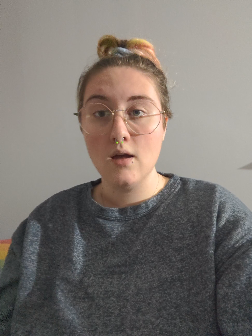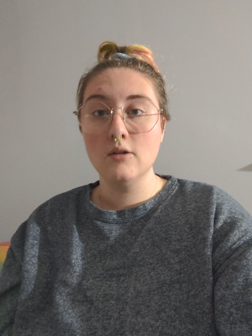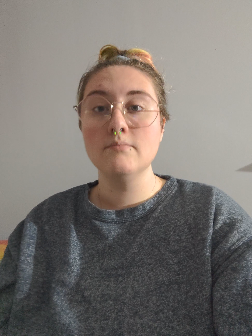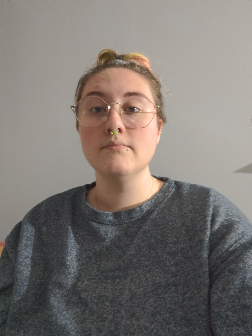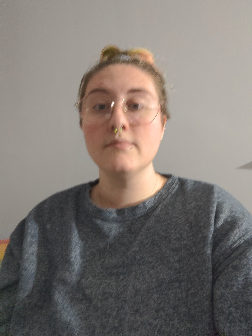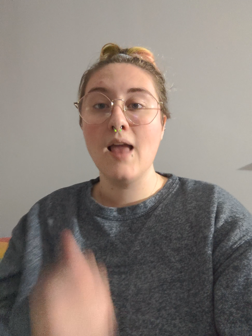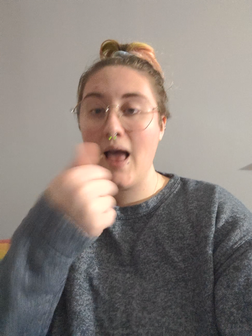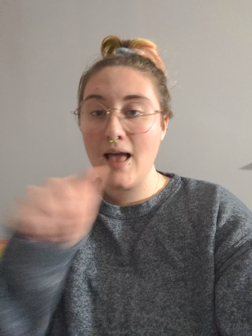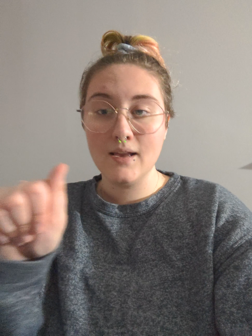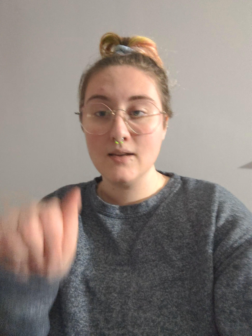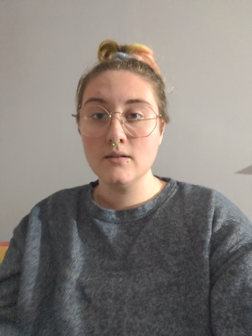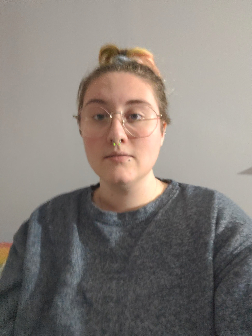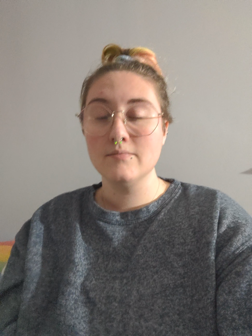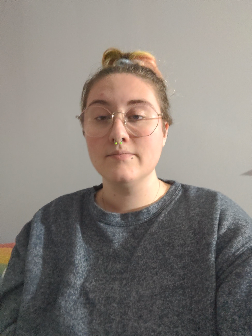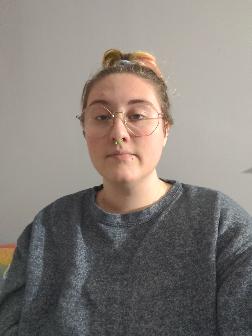any